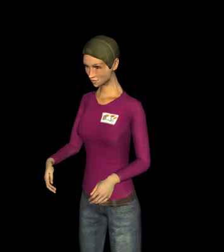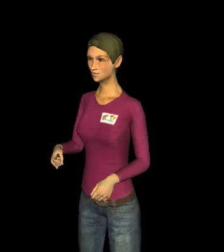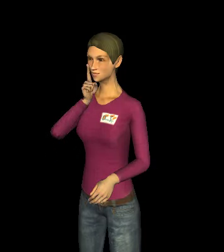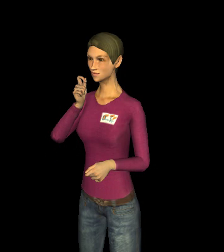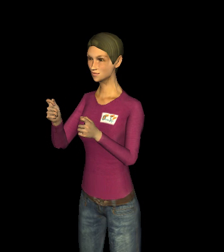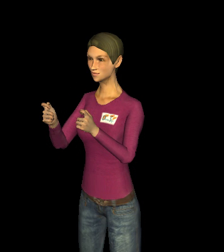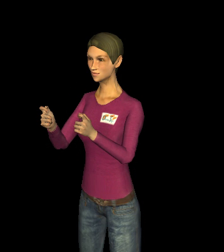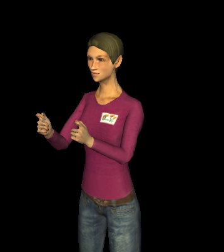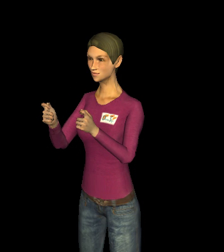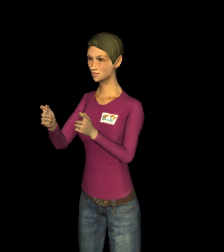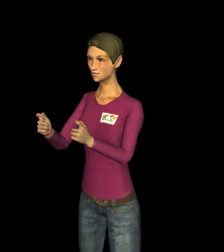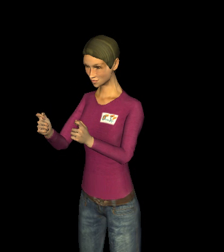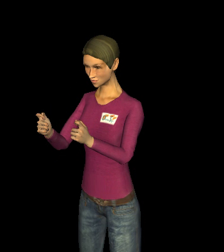ينتبه